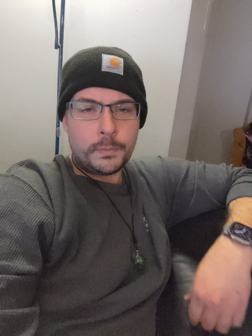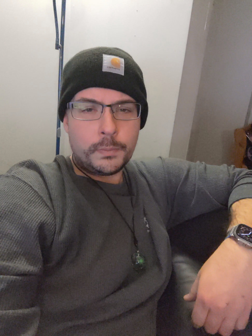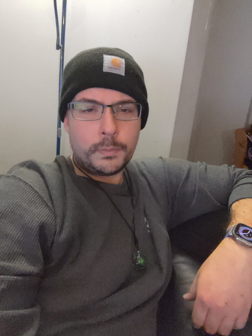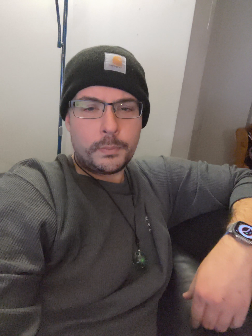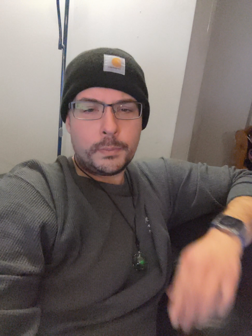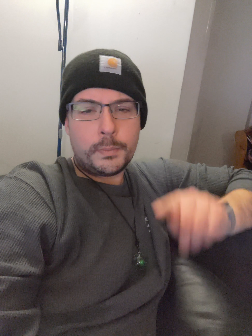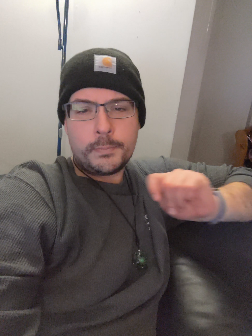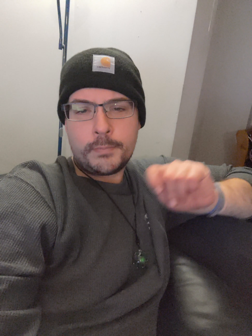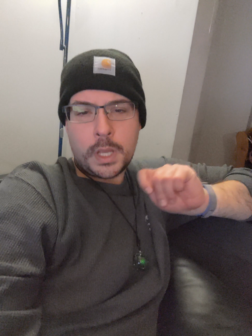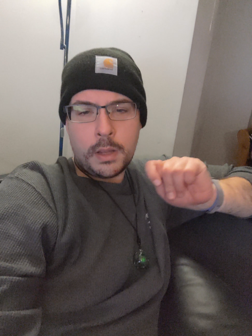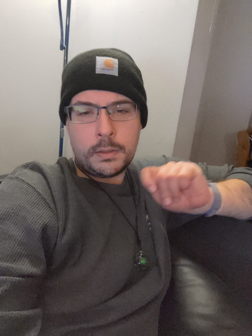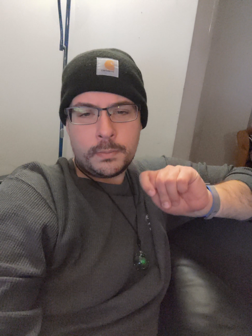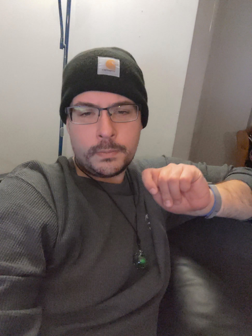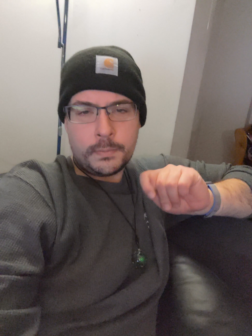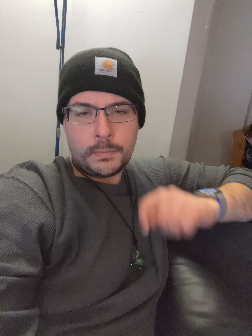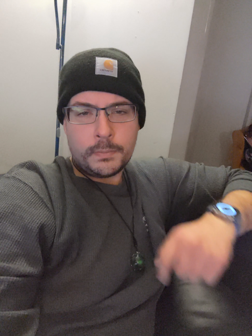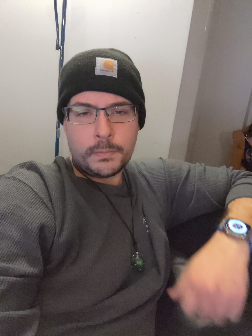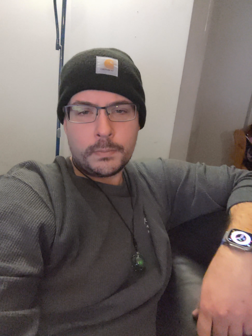potty